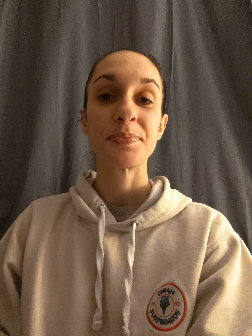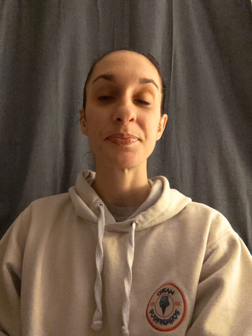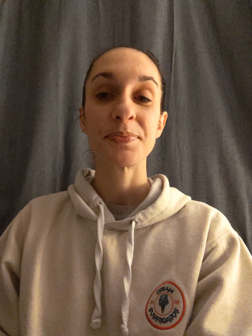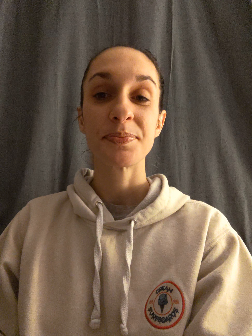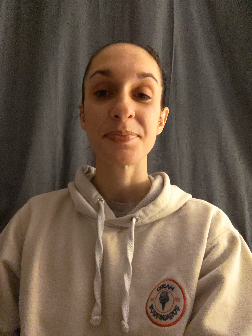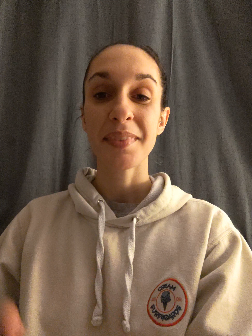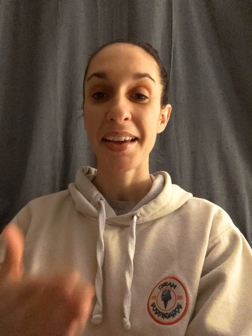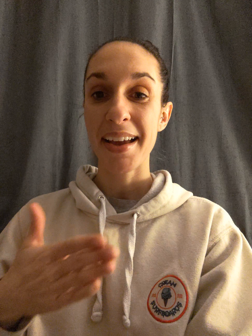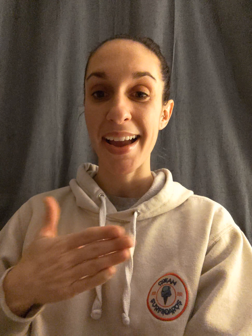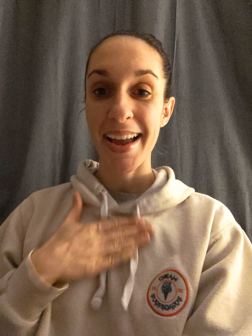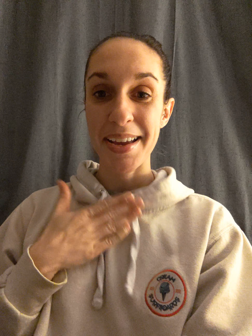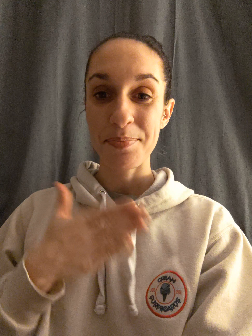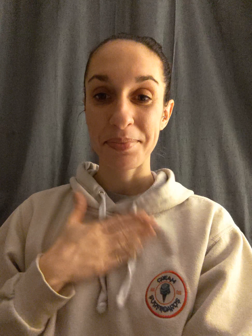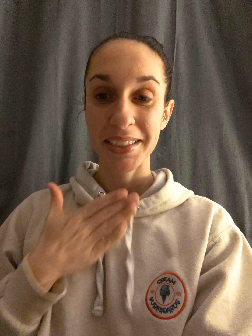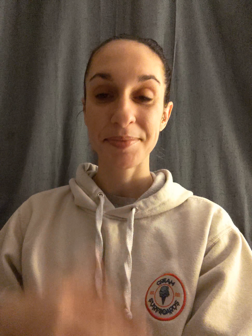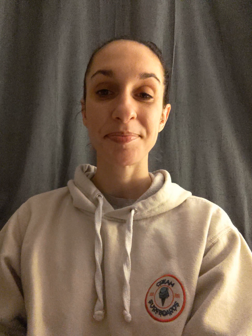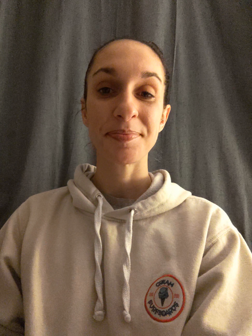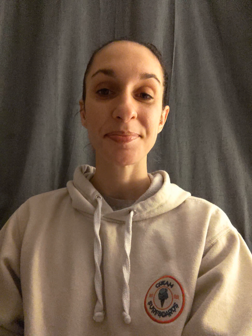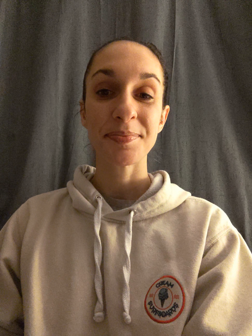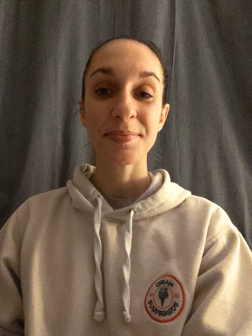happy